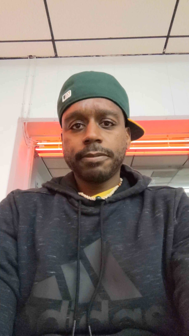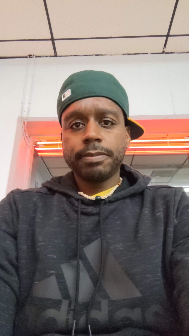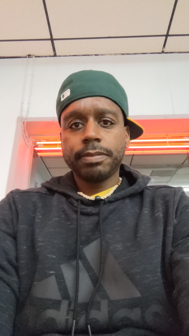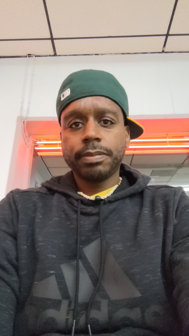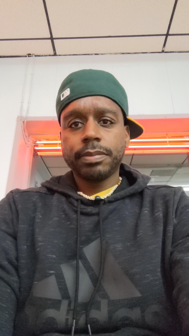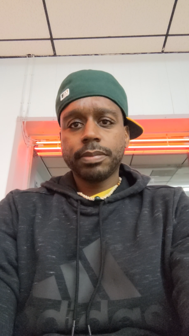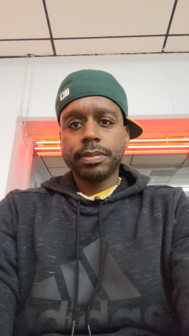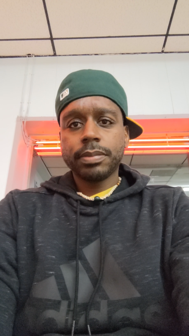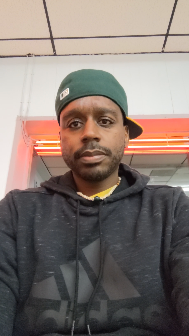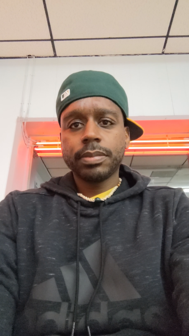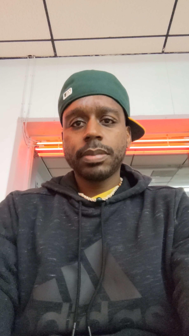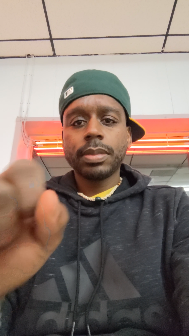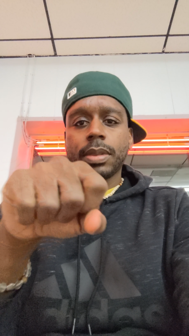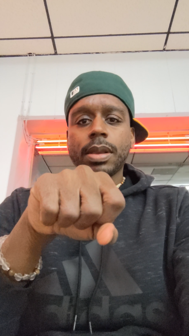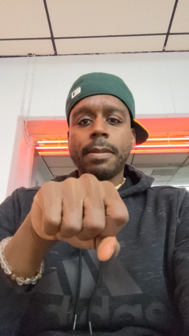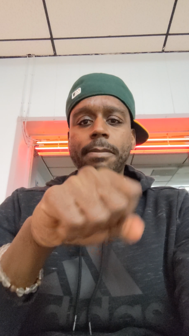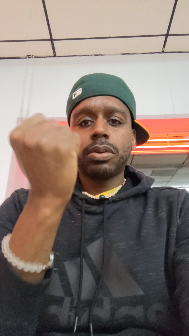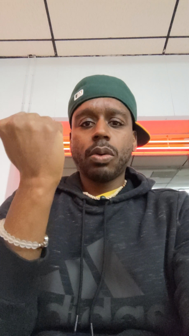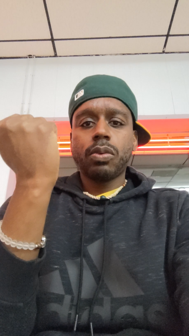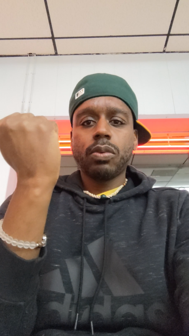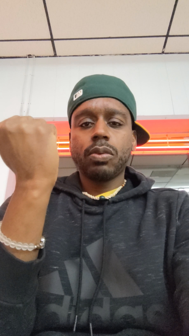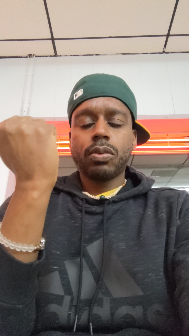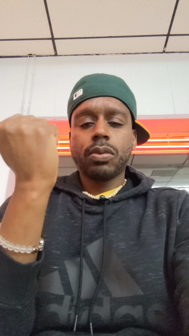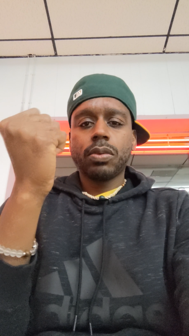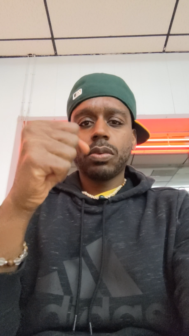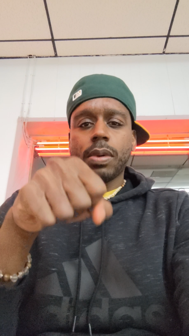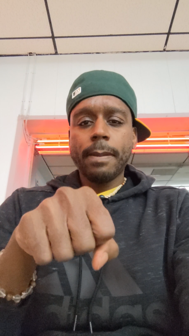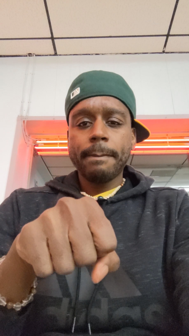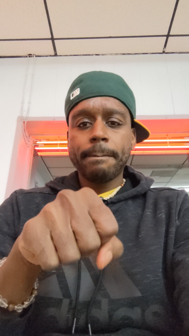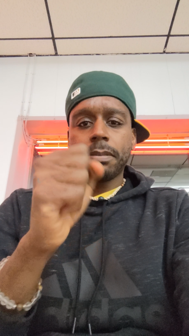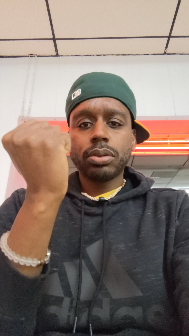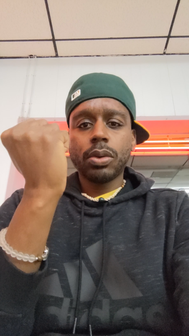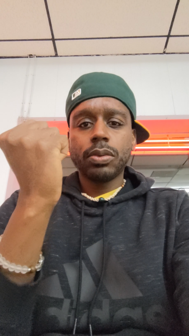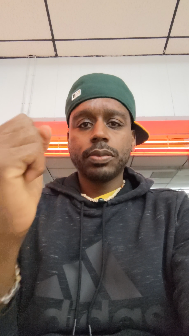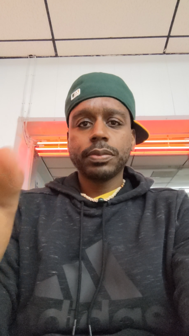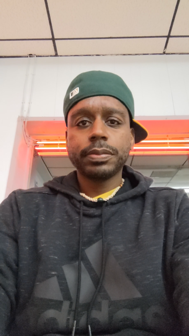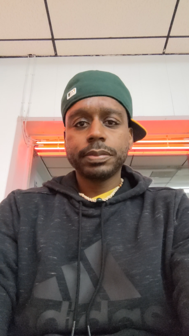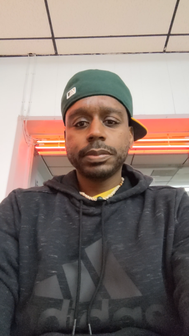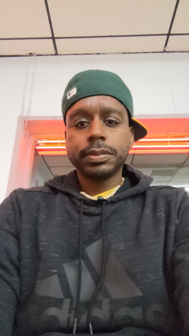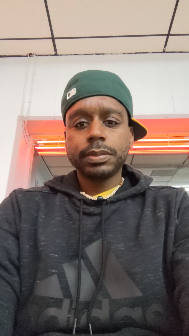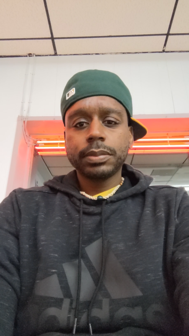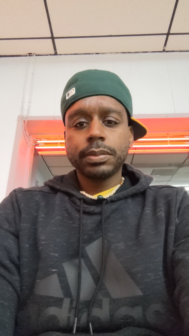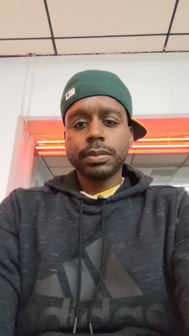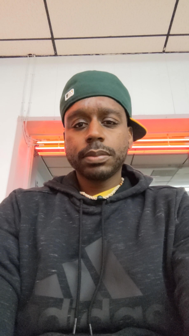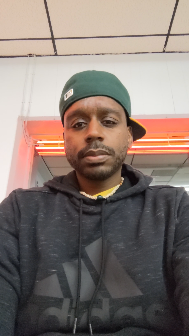broken